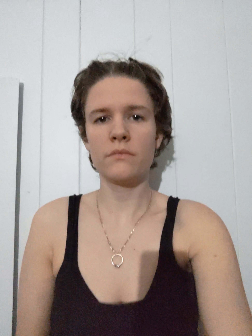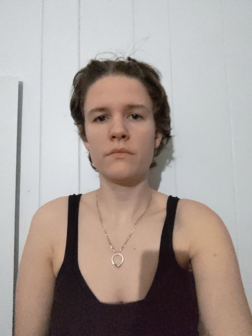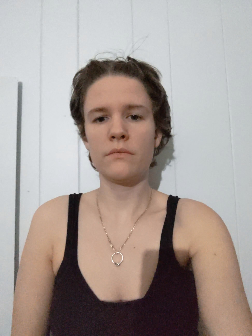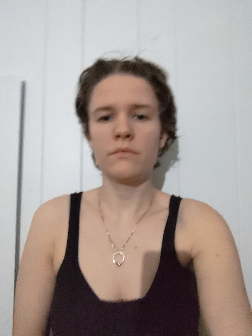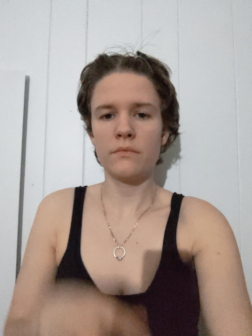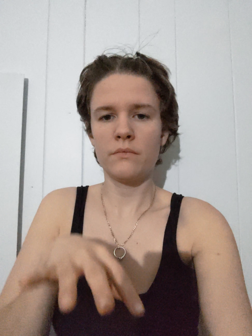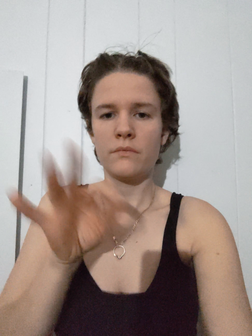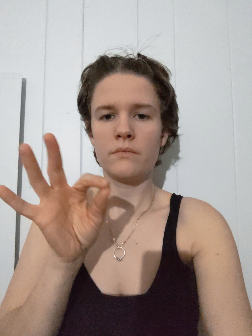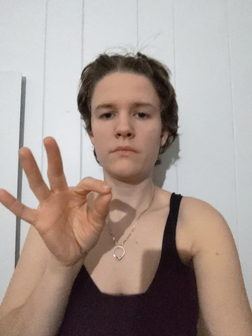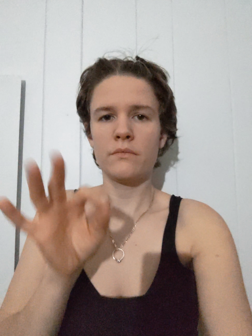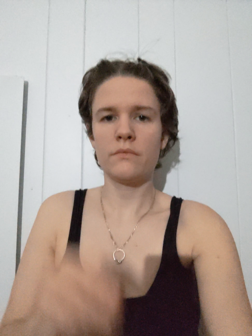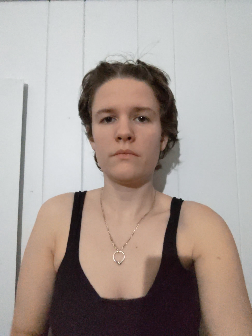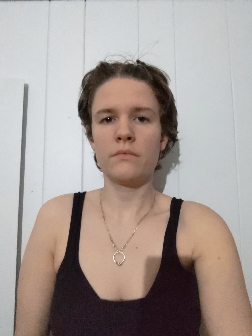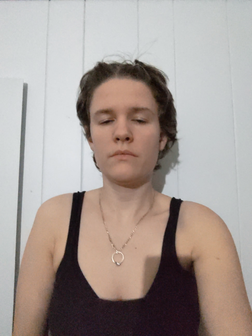find